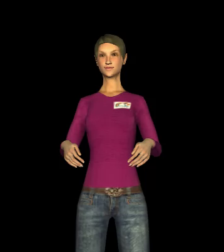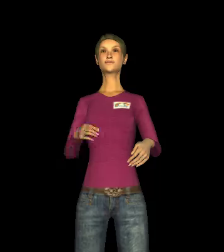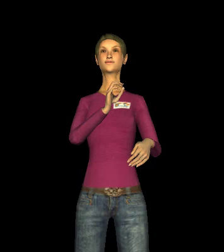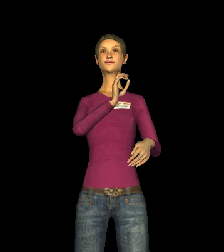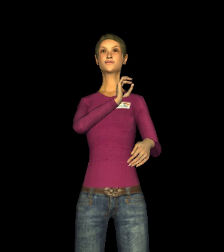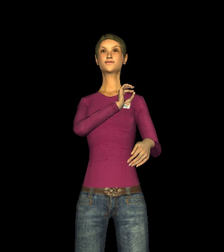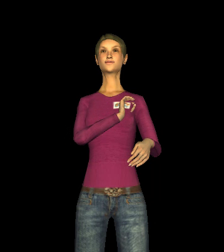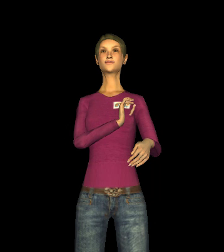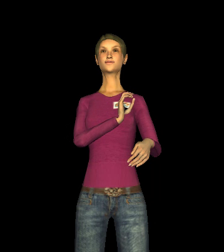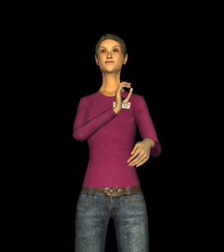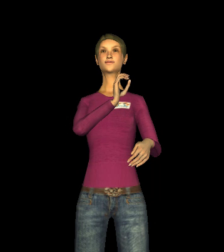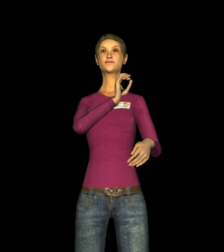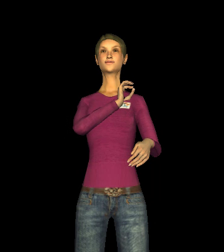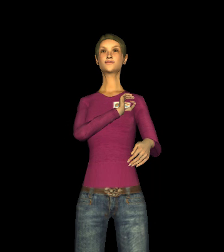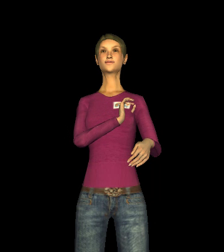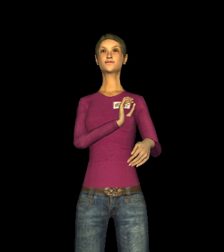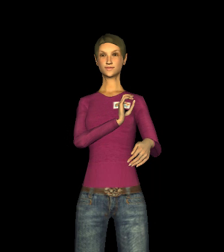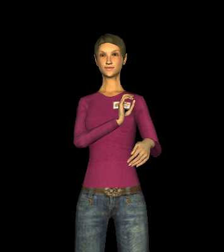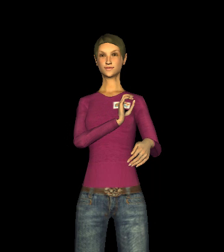يحاول